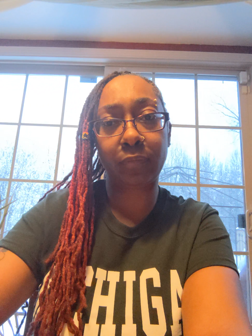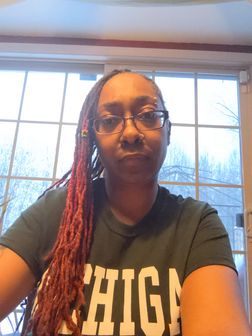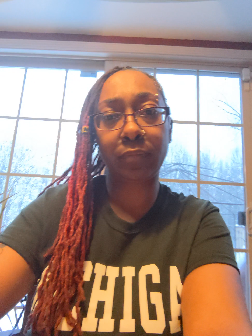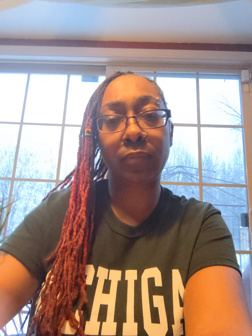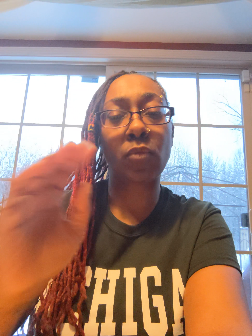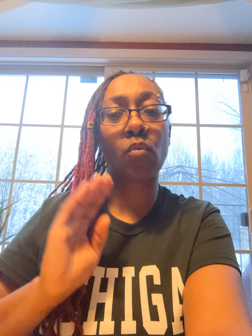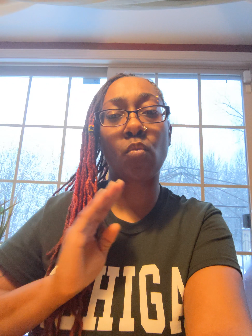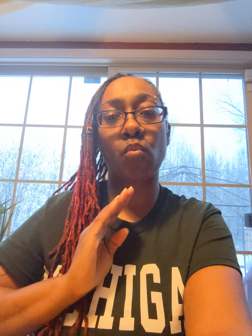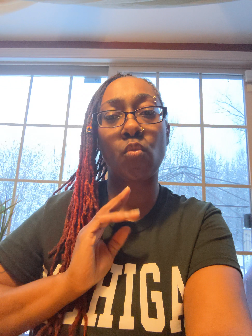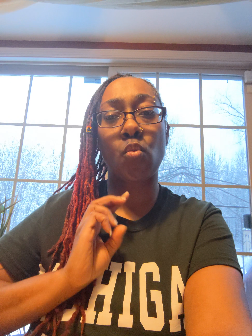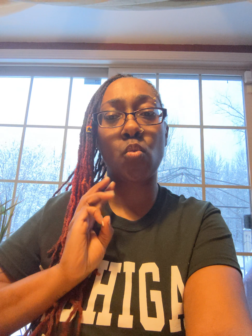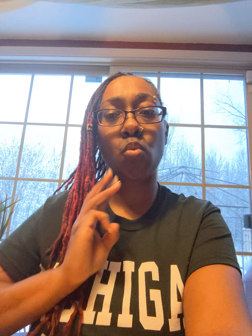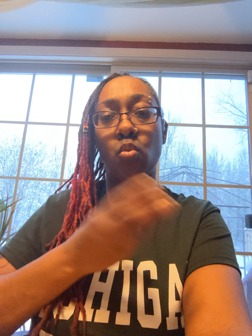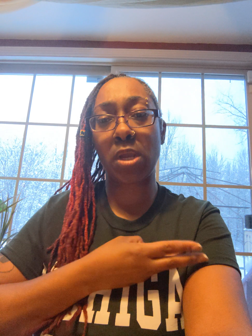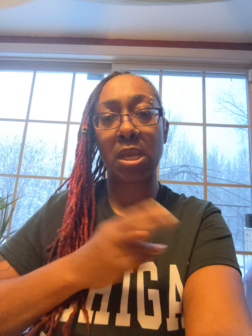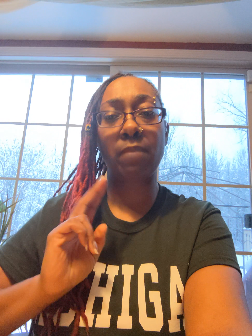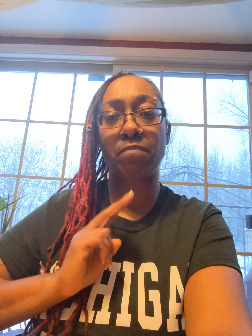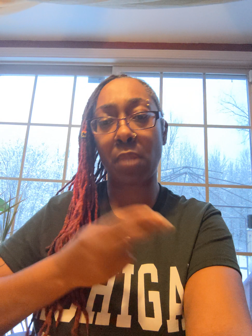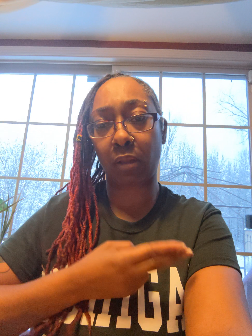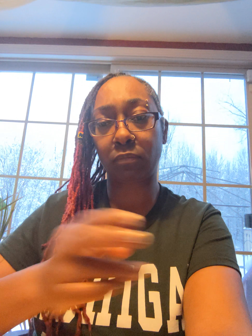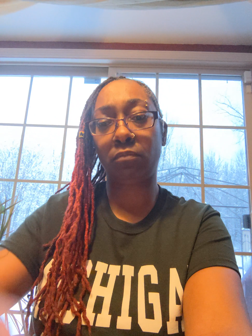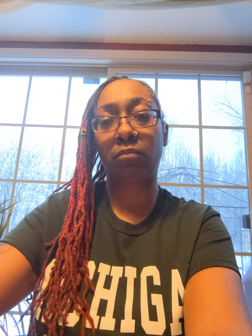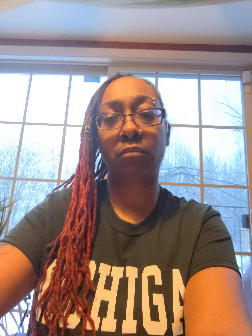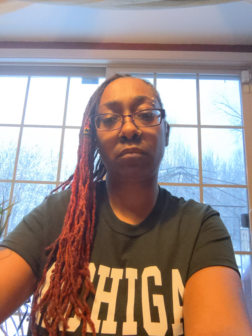we